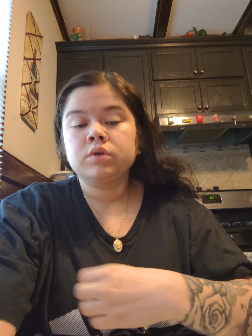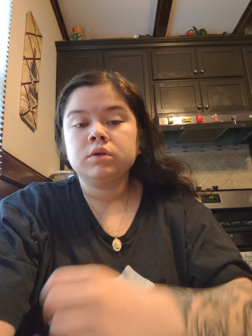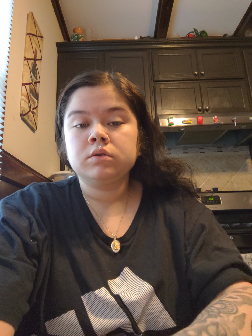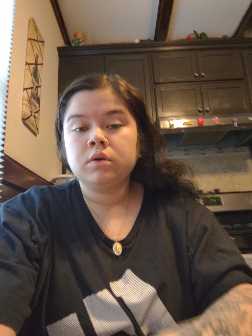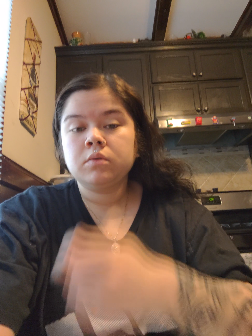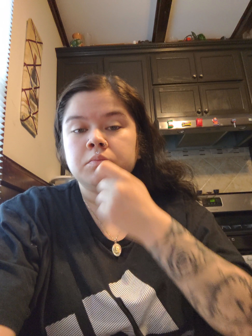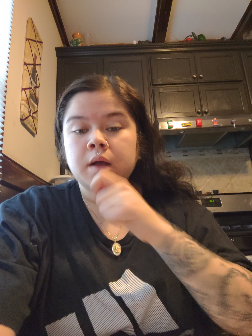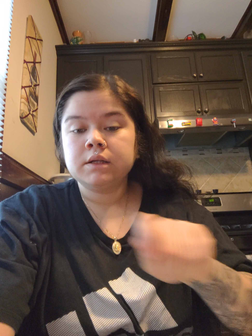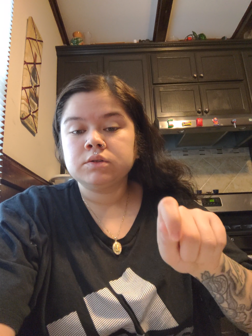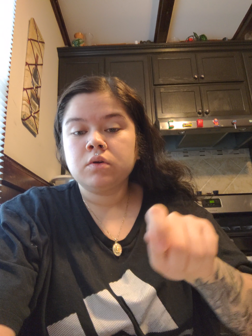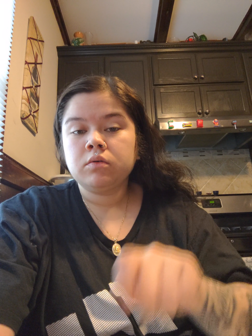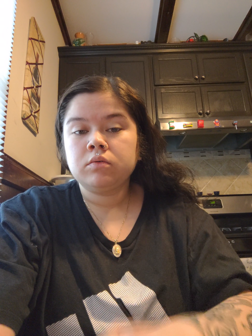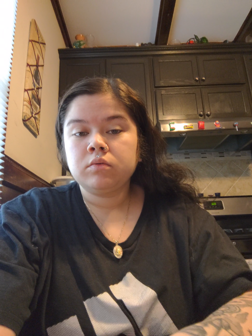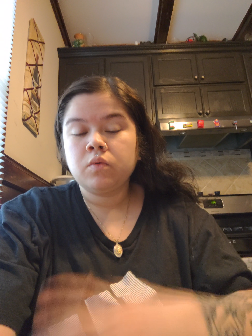pencil